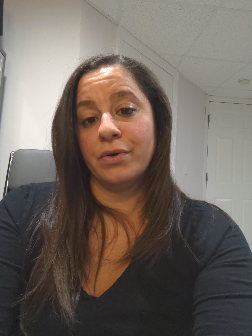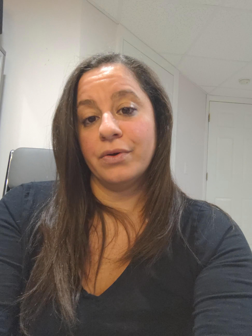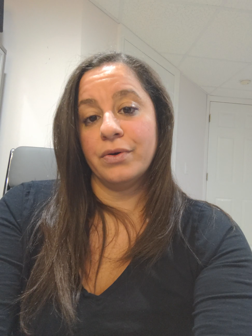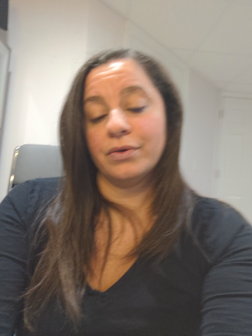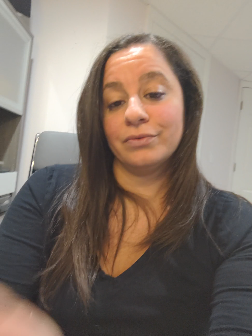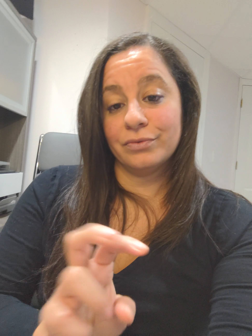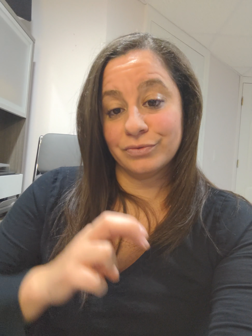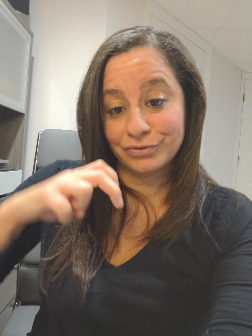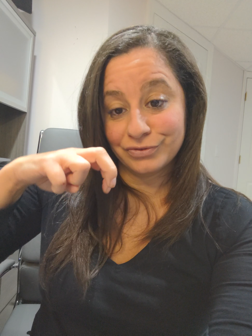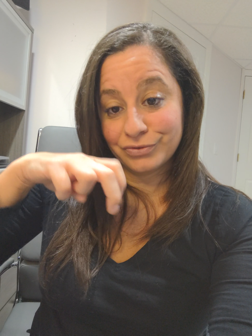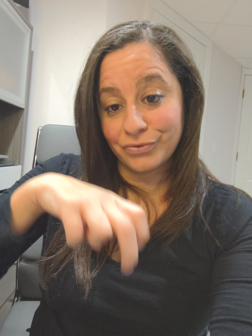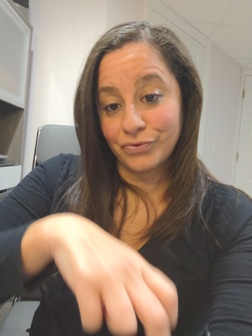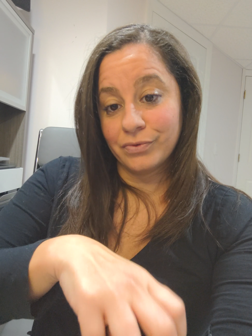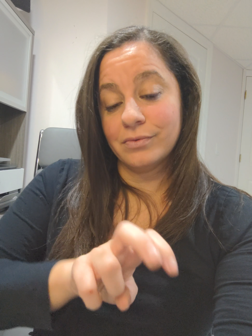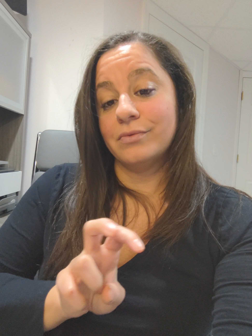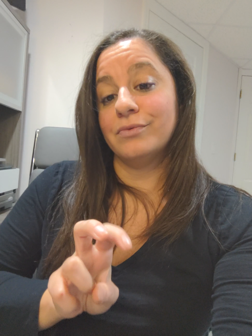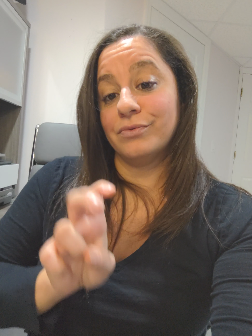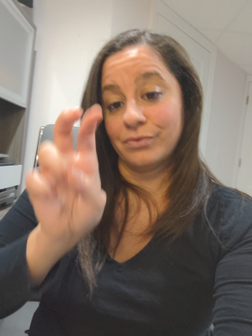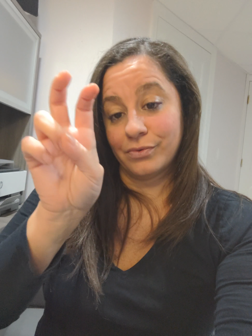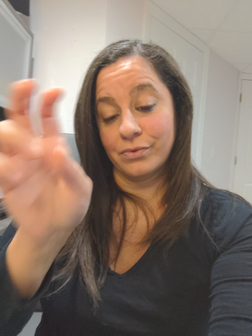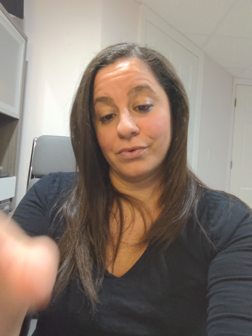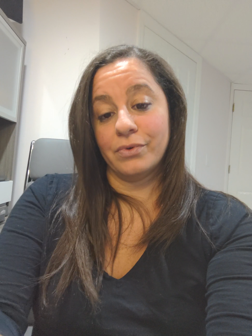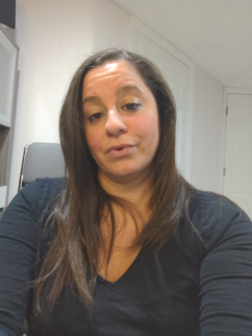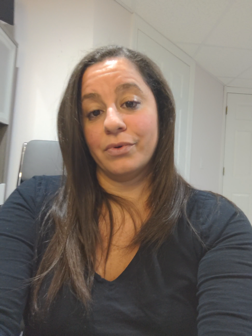stairs